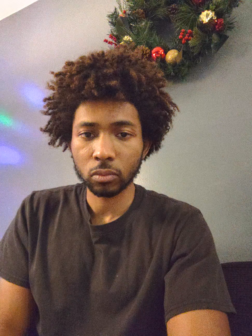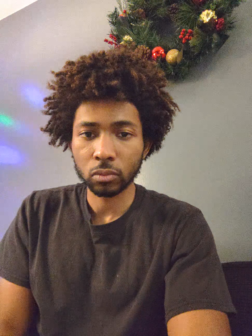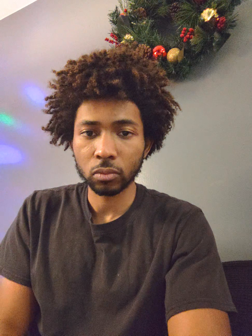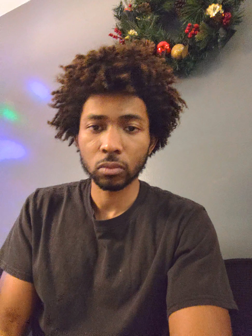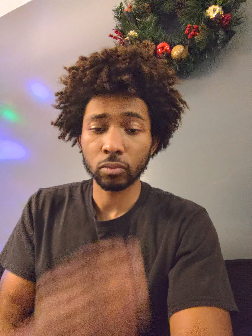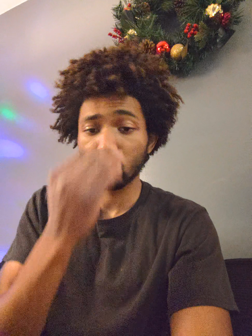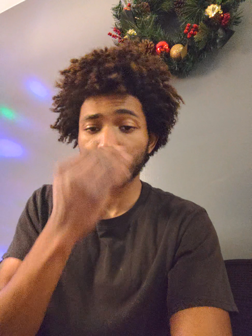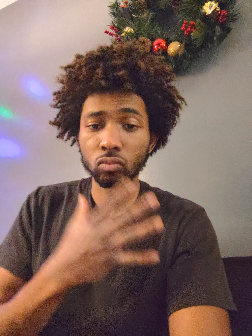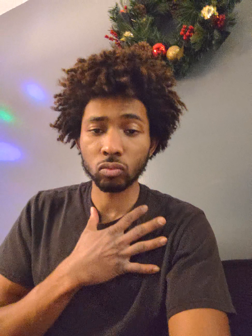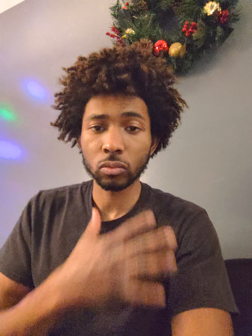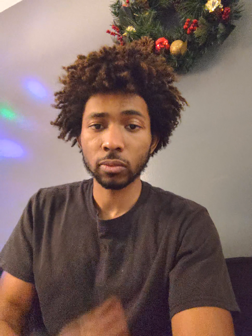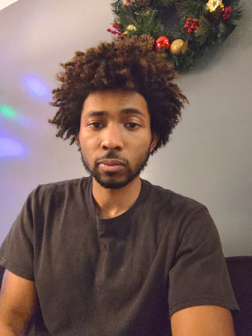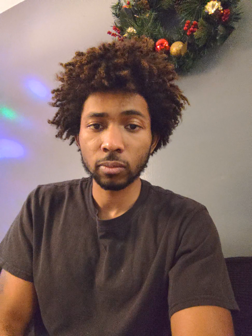pajamas